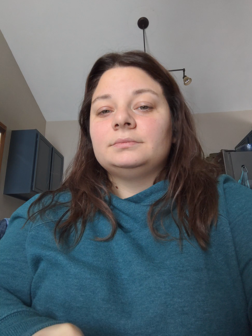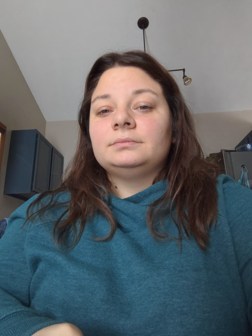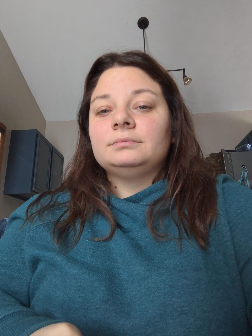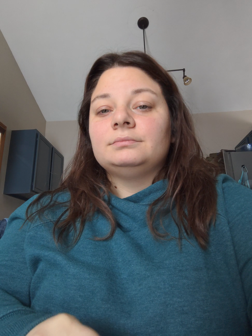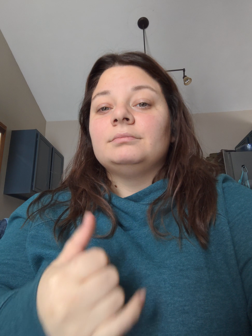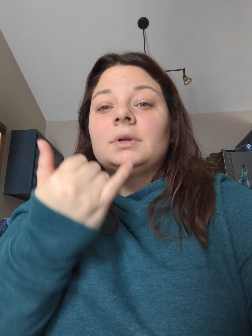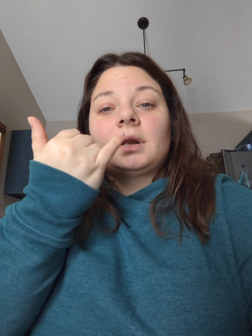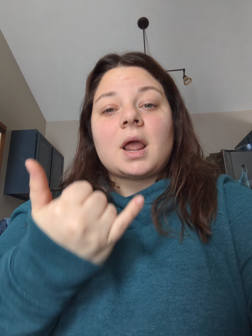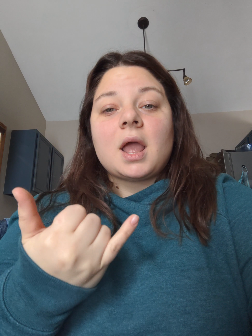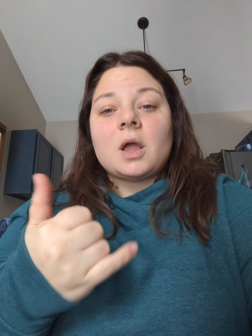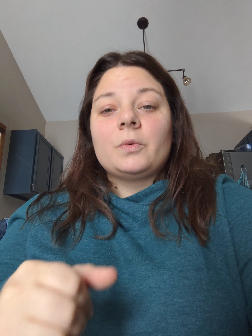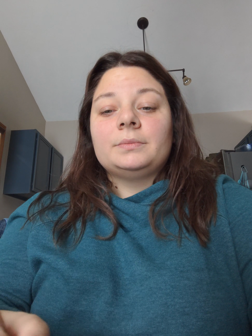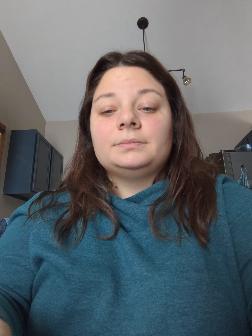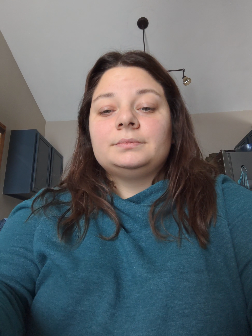now